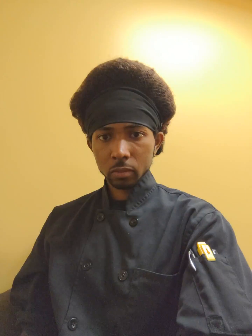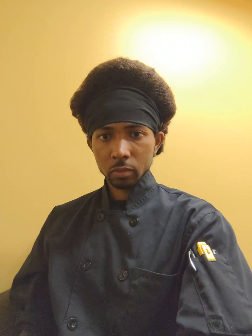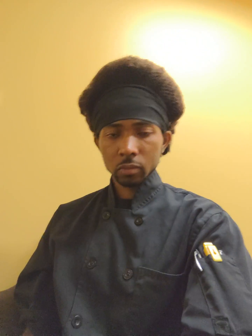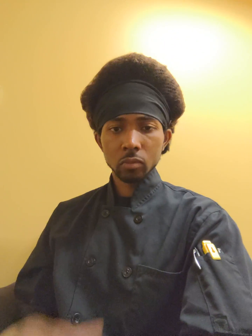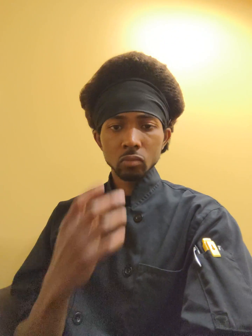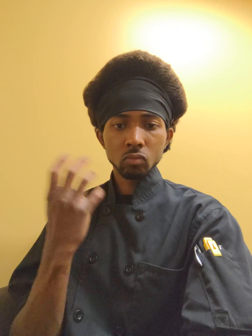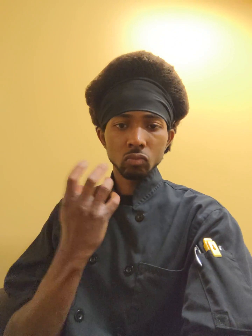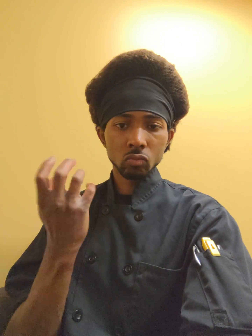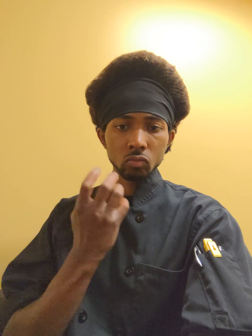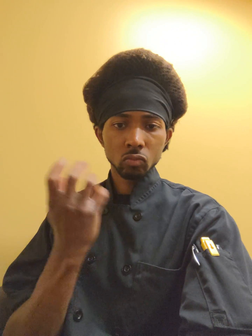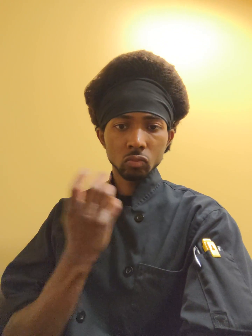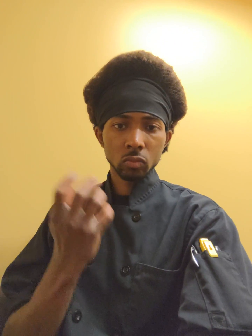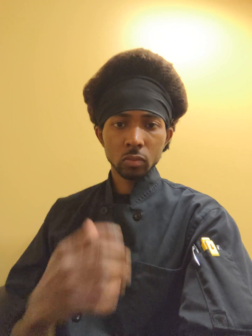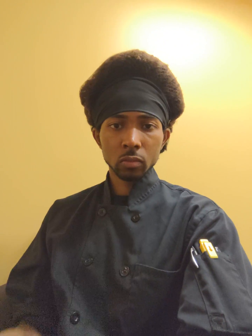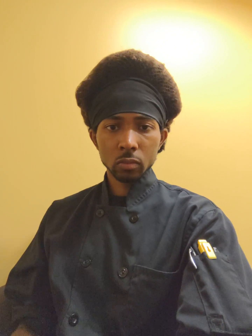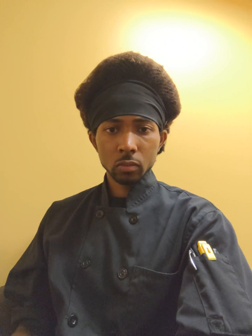shake